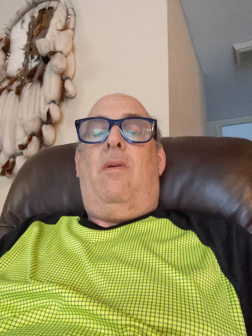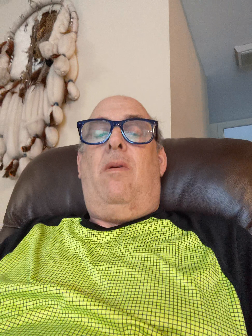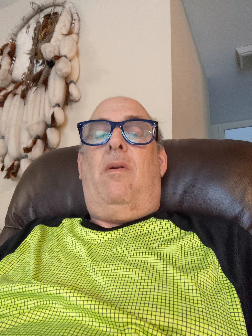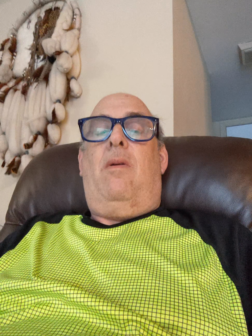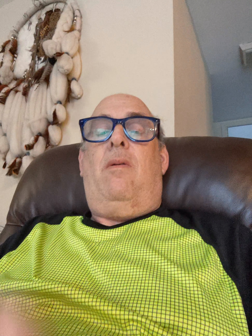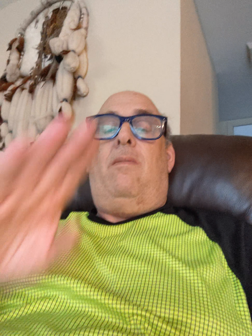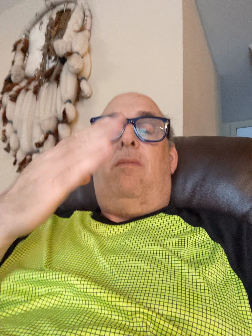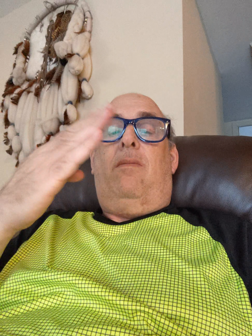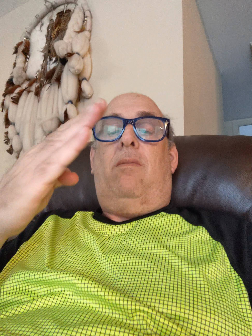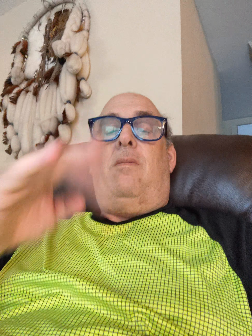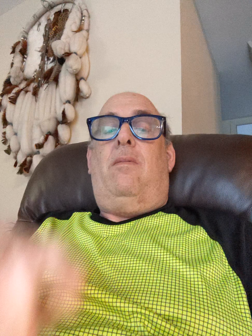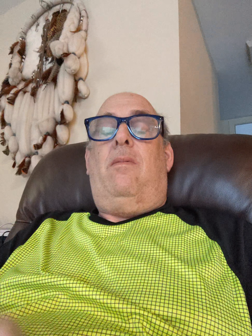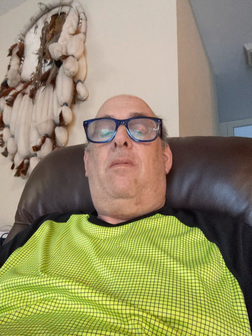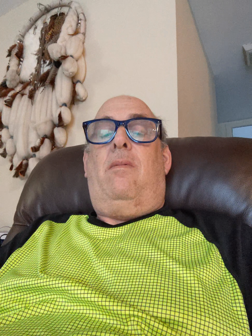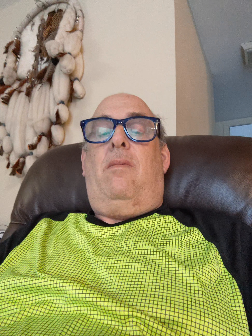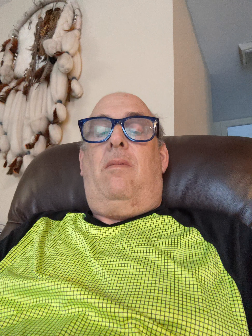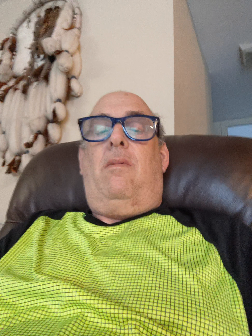blue